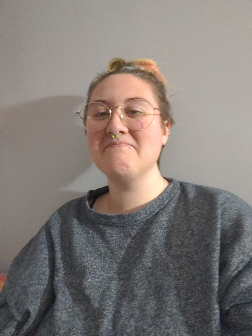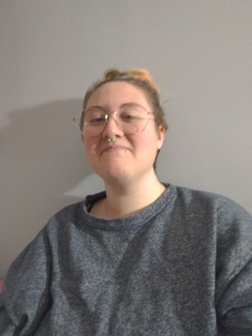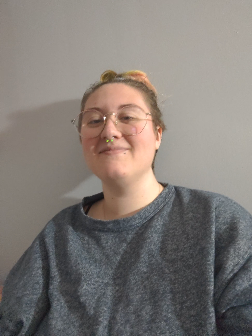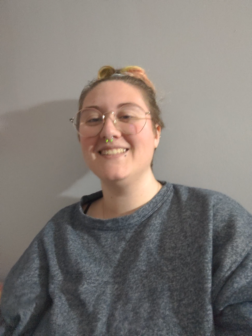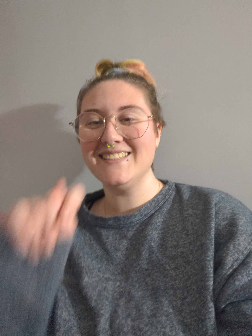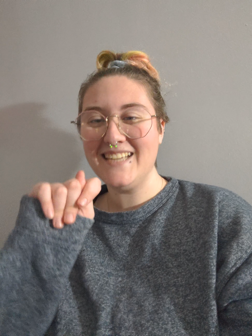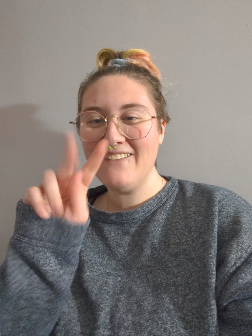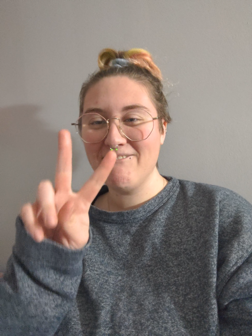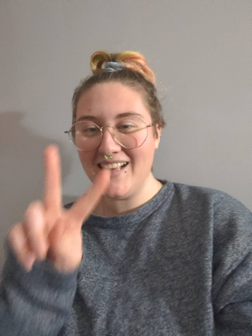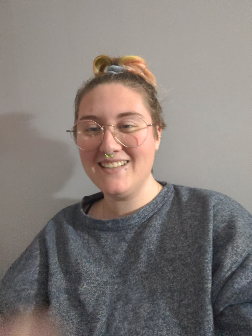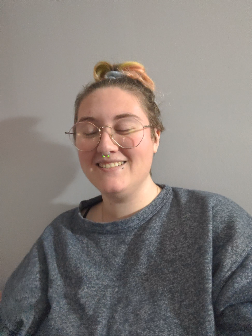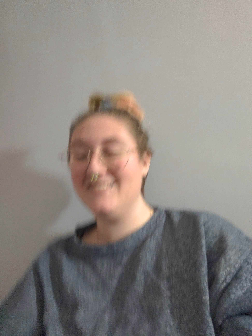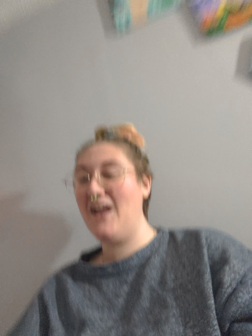TV